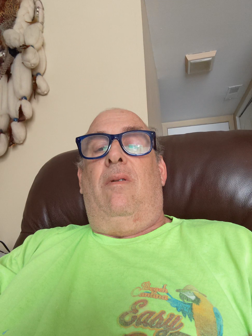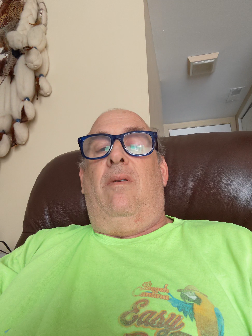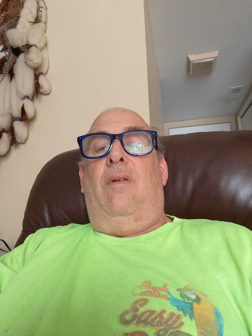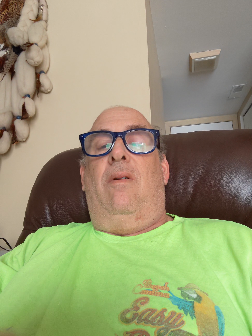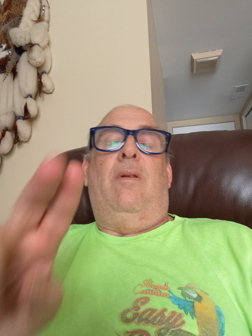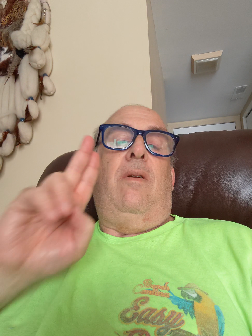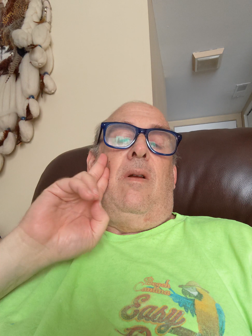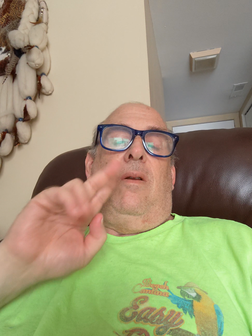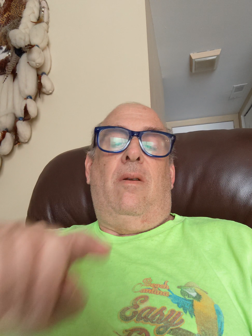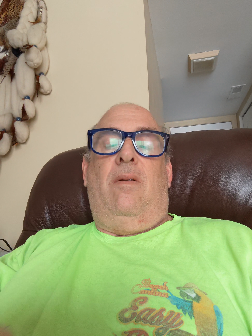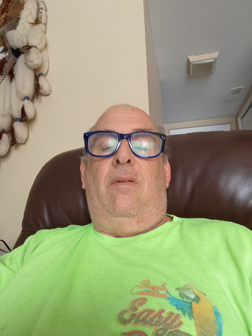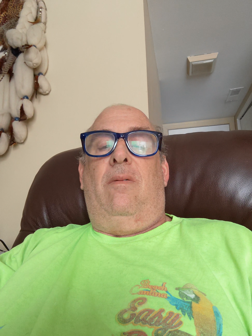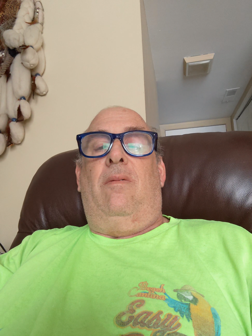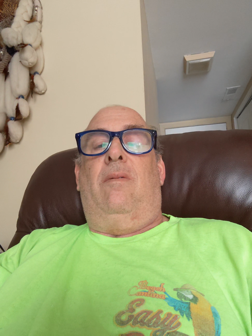uncle